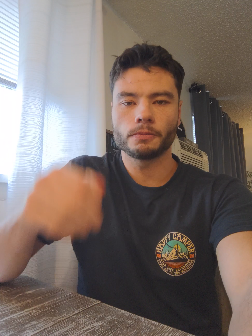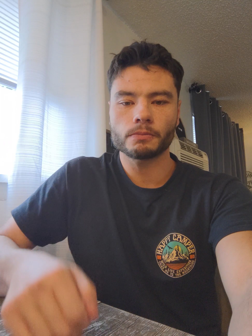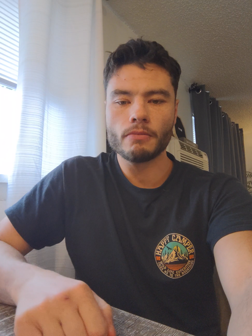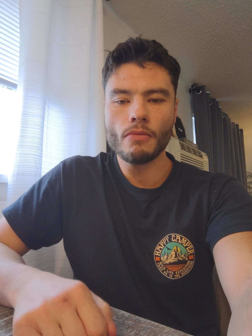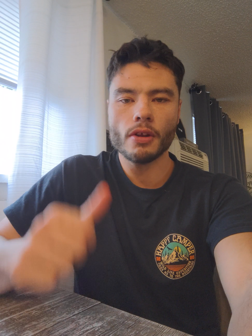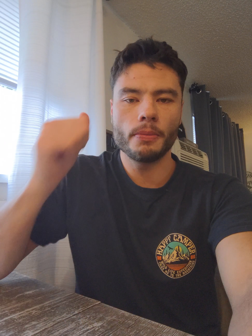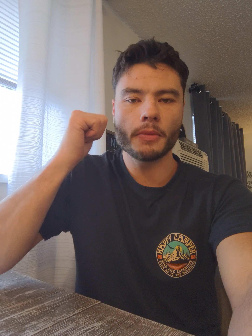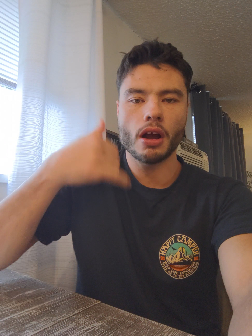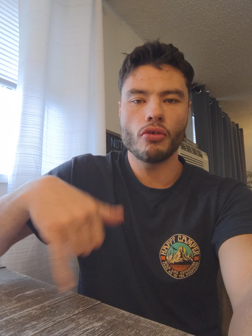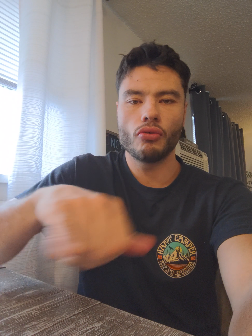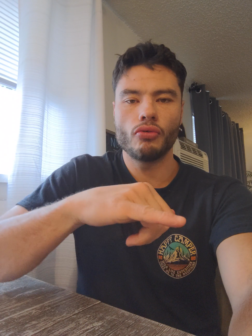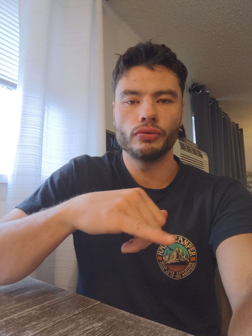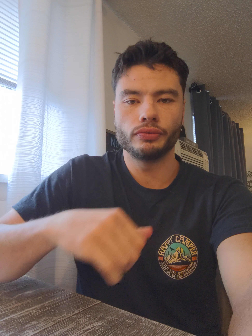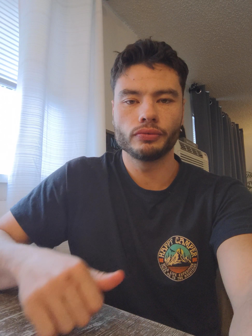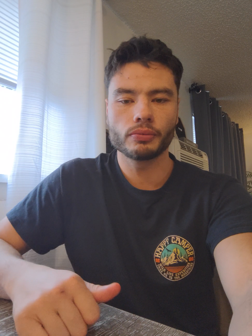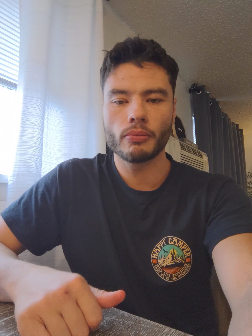backyard